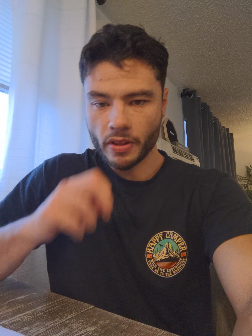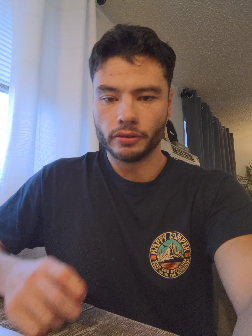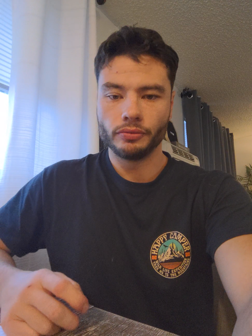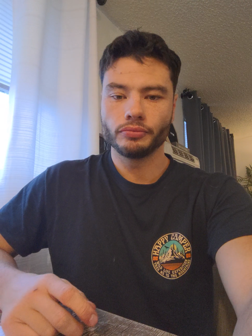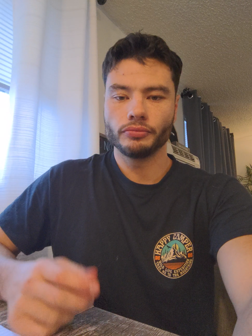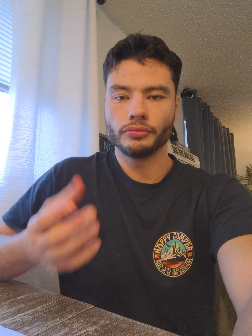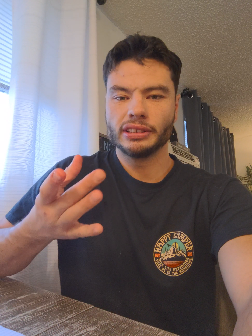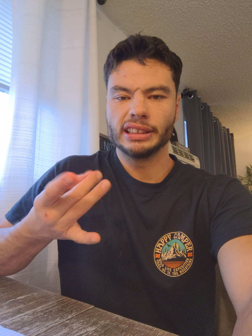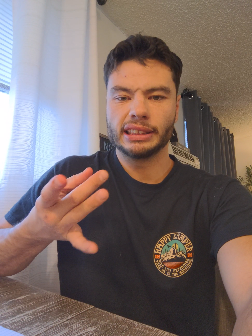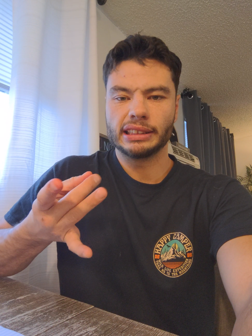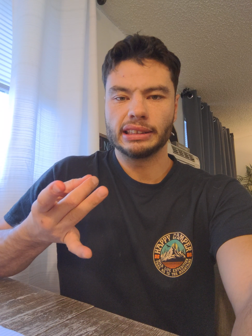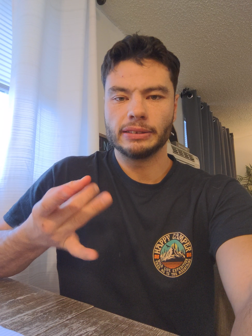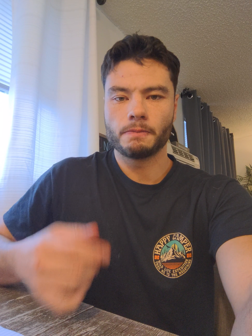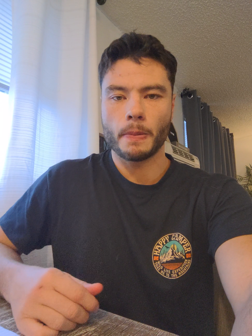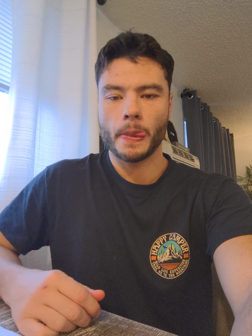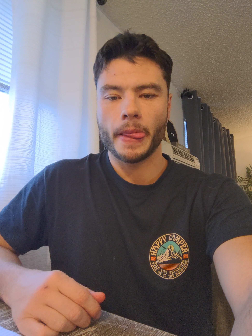sticky